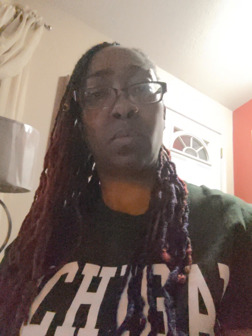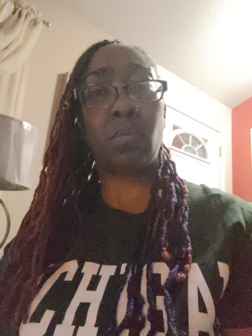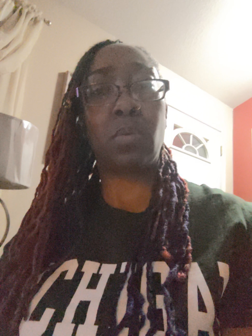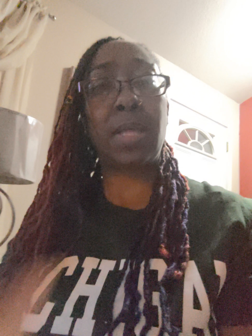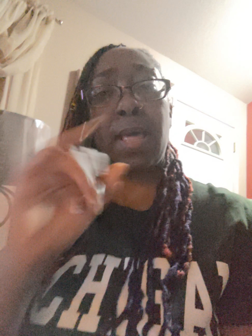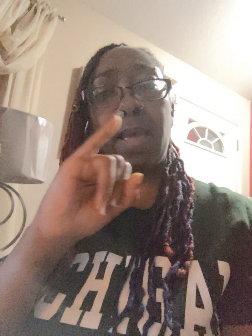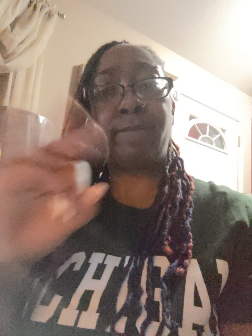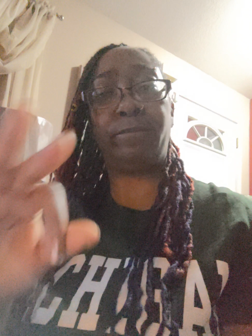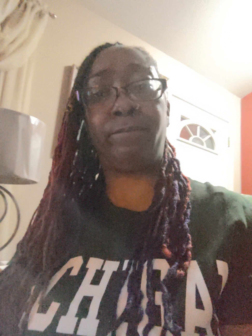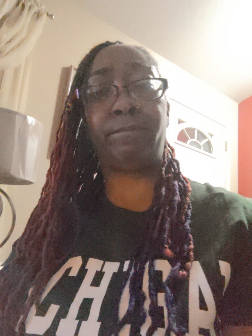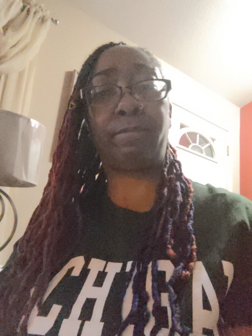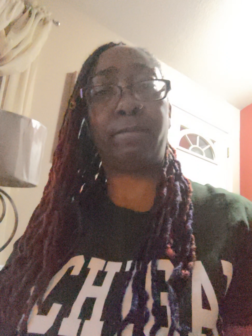if